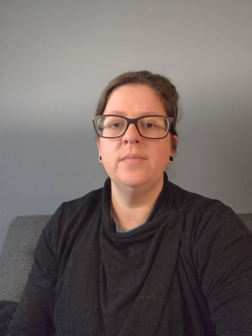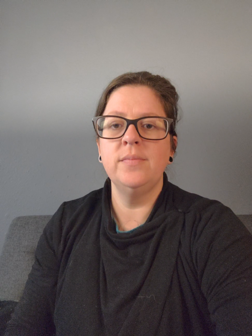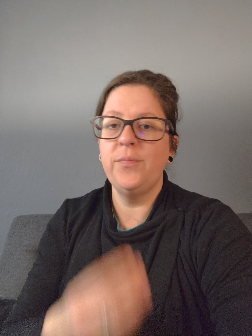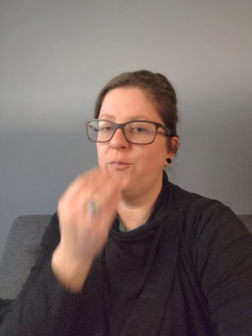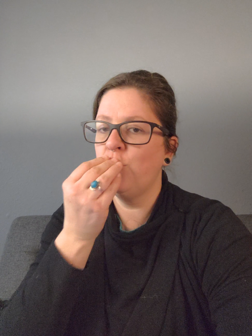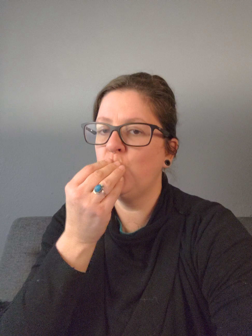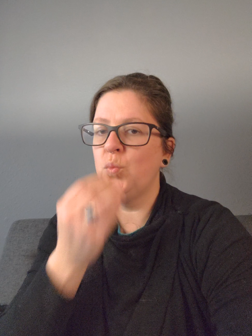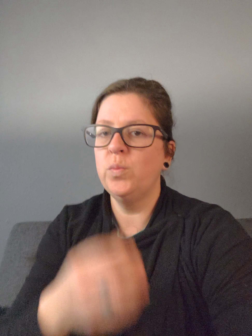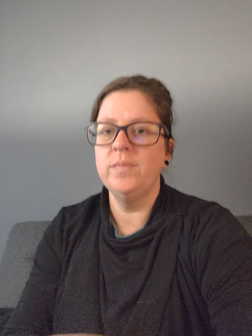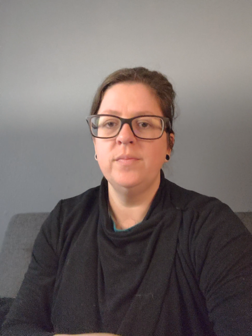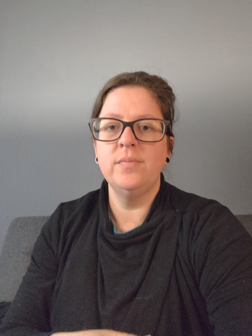food